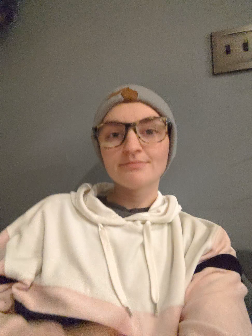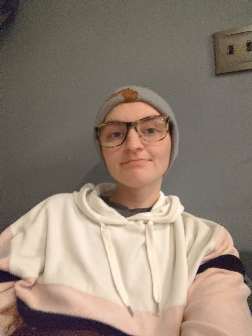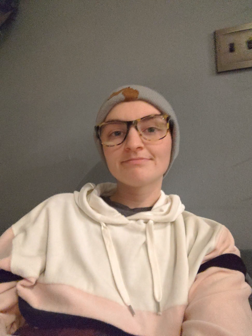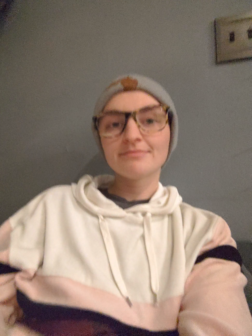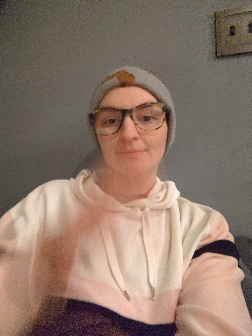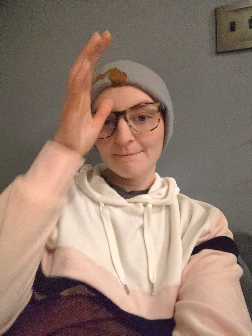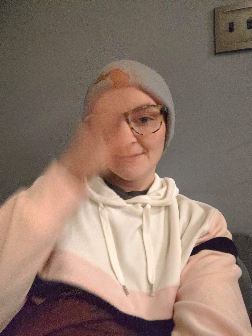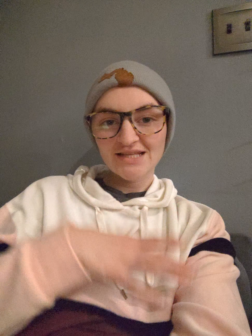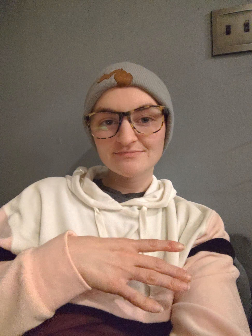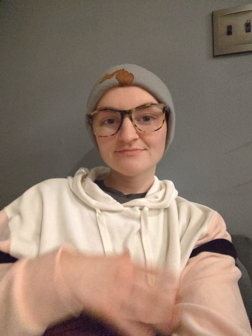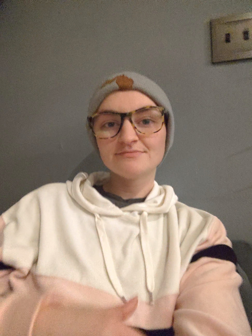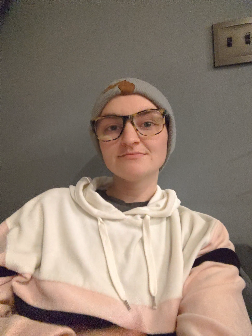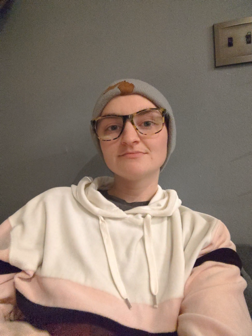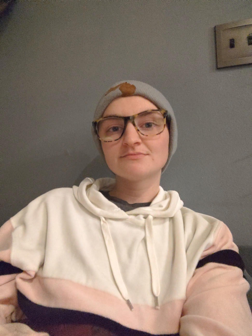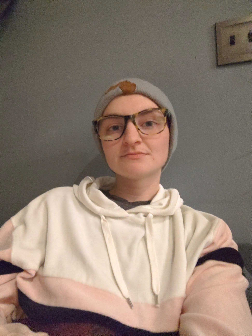man